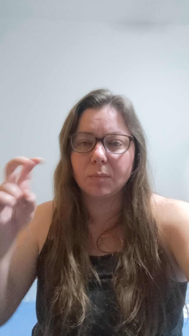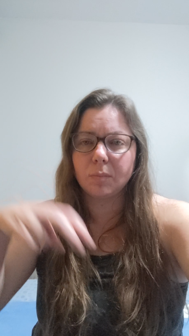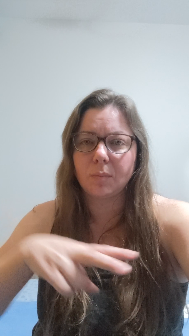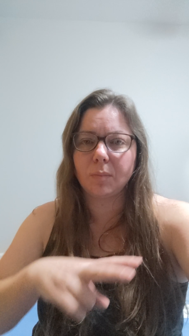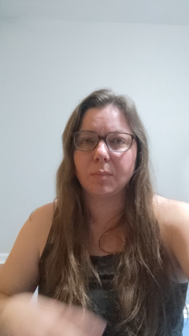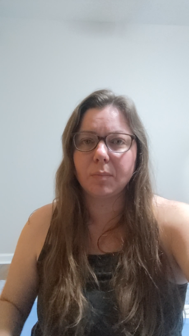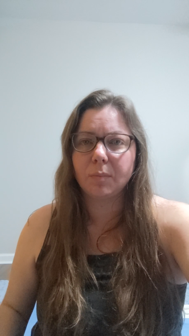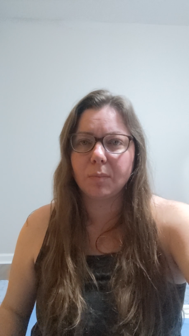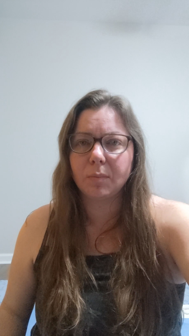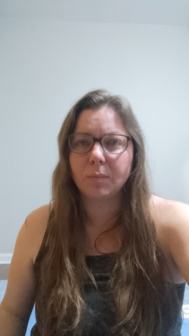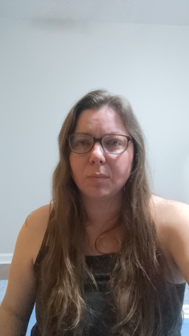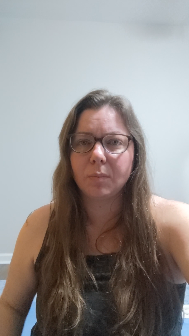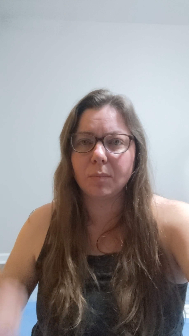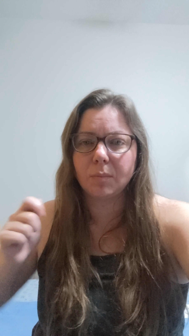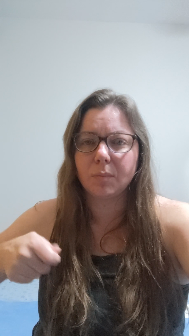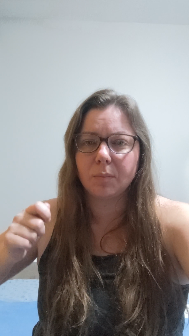hammer